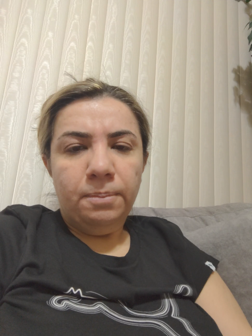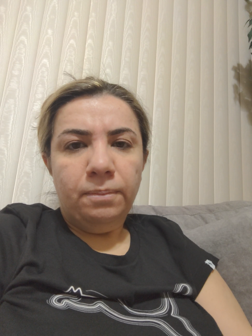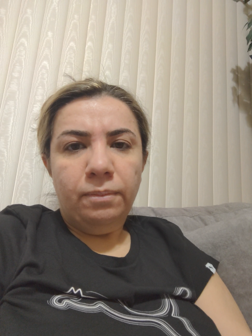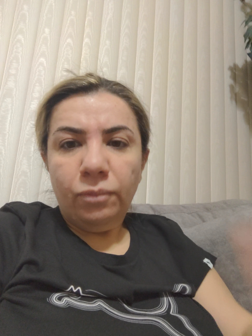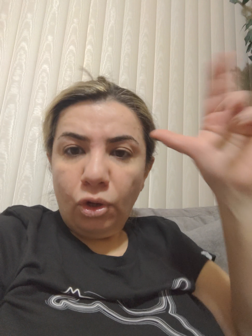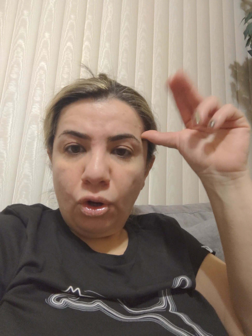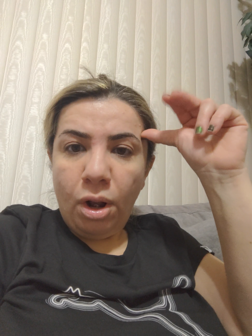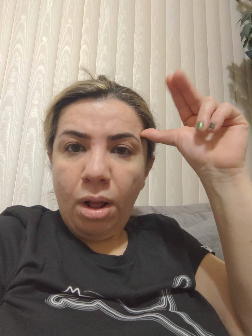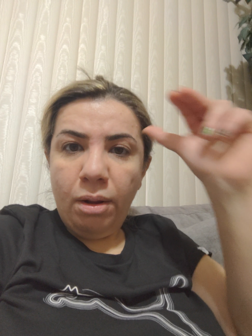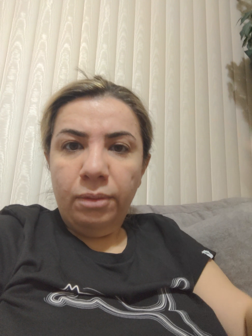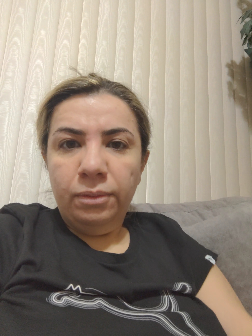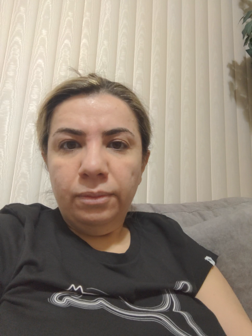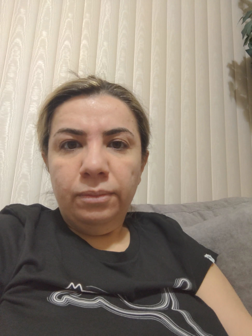horse